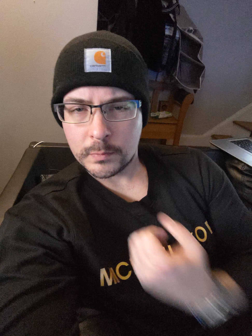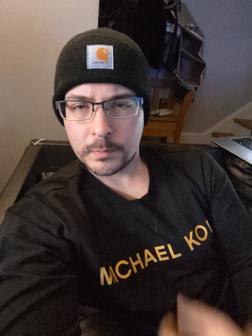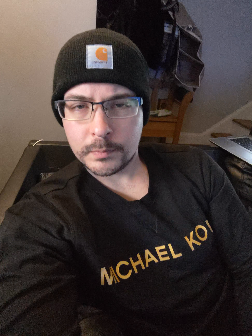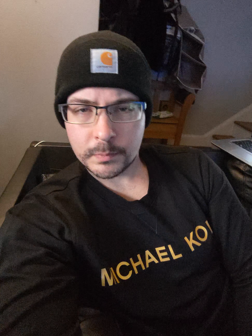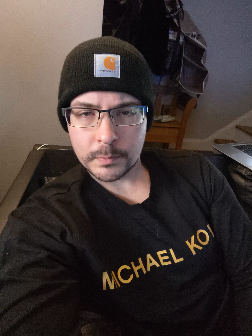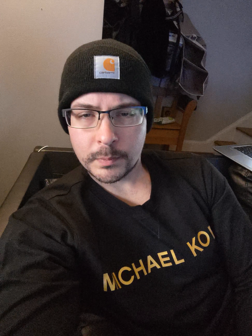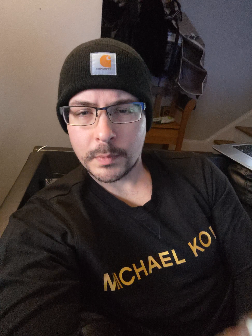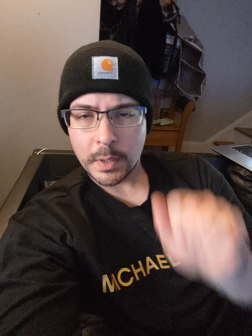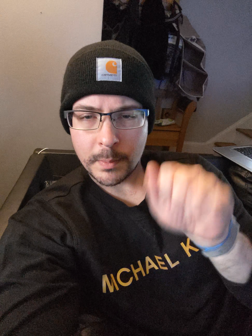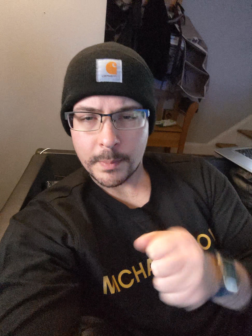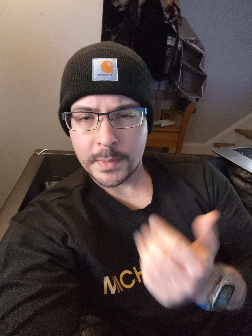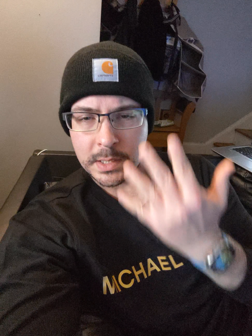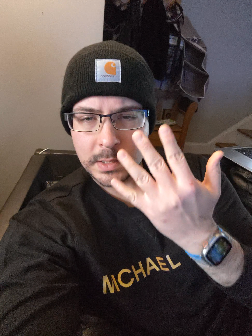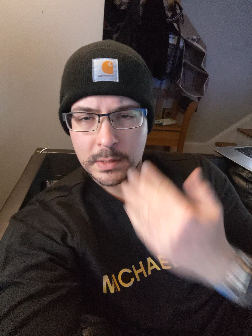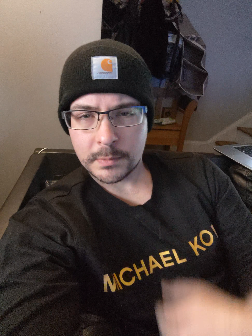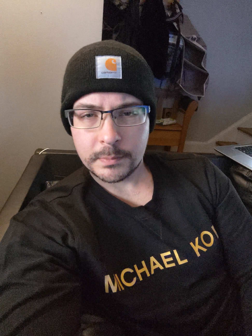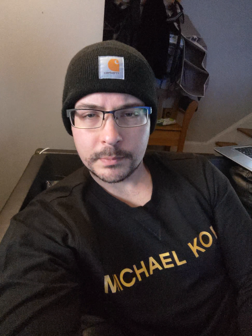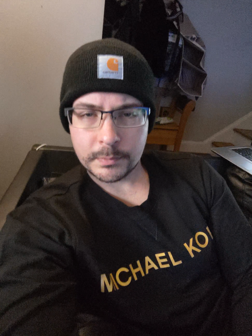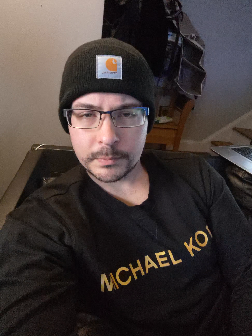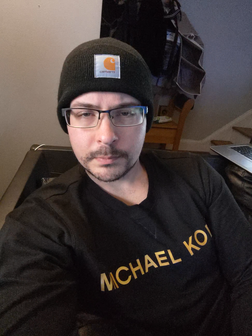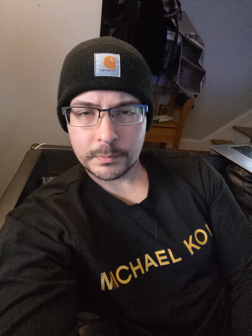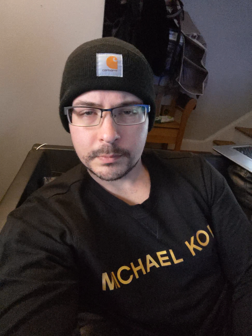mitten